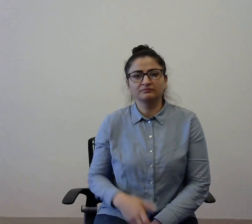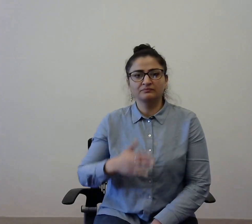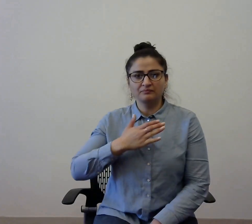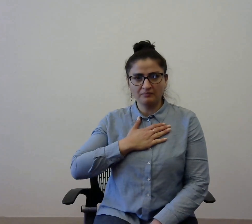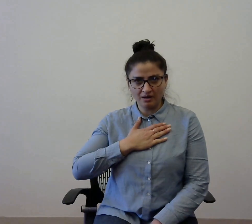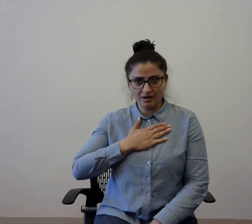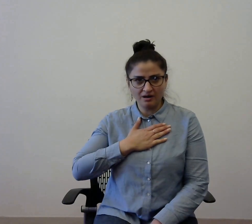mən